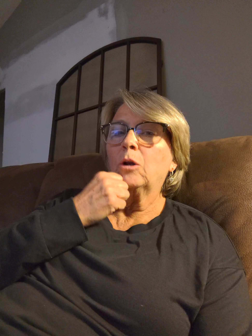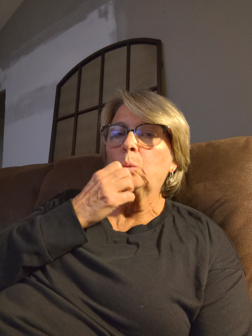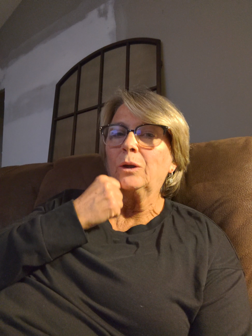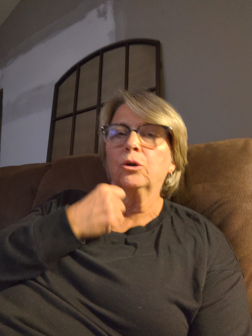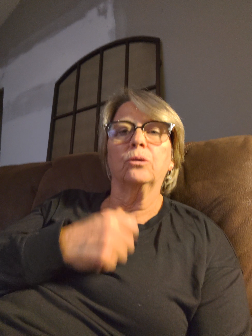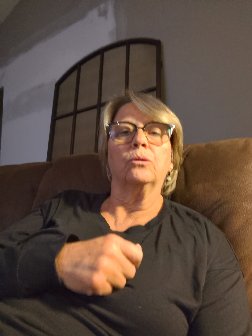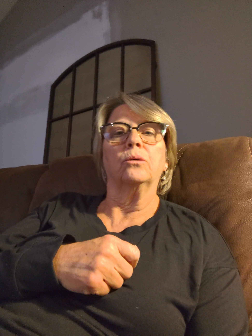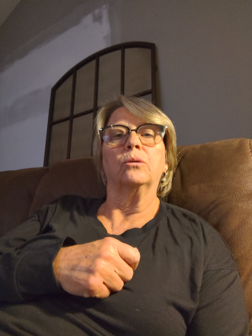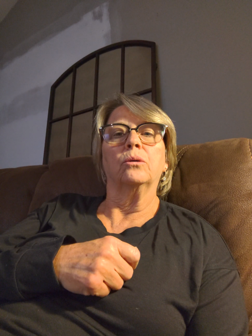underwear